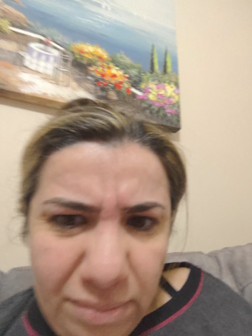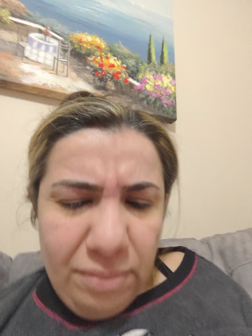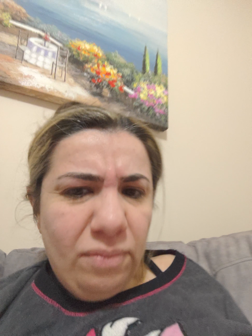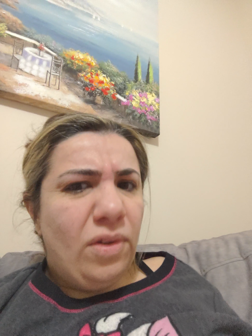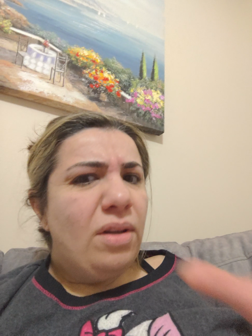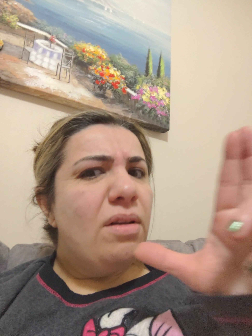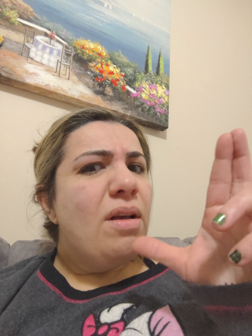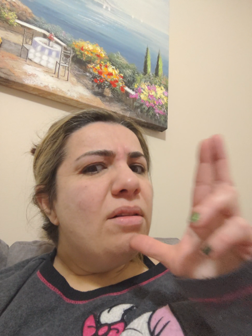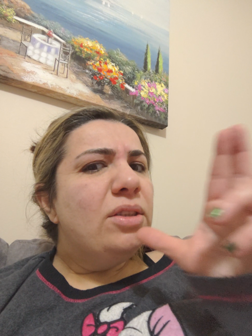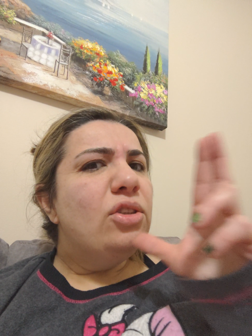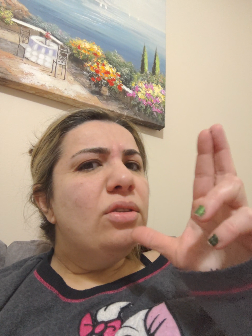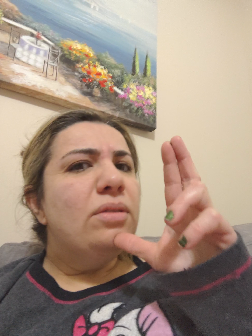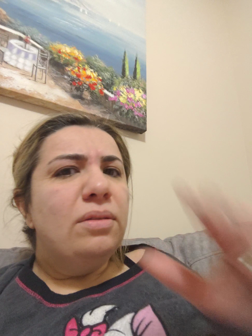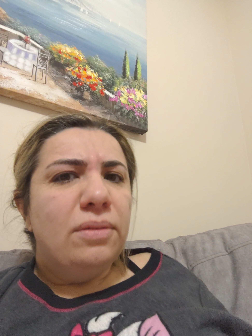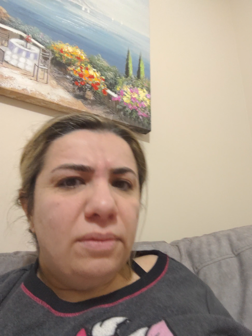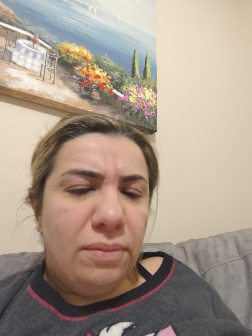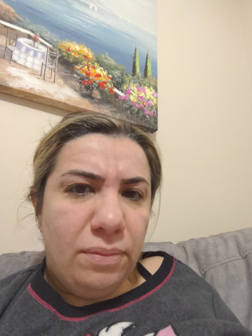hen